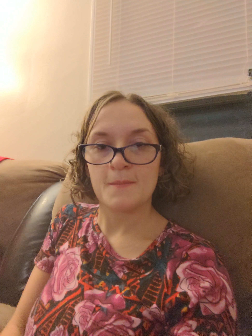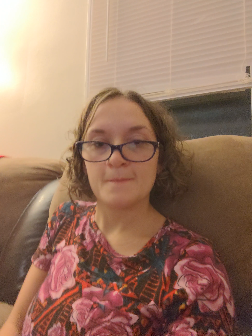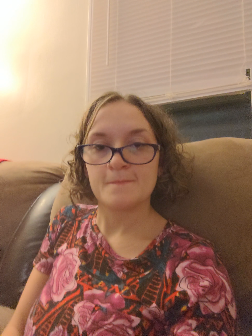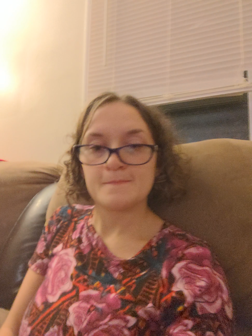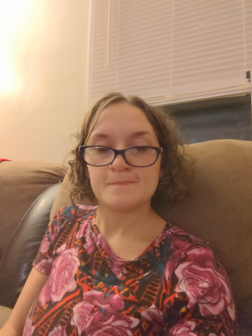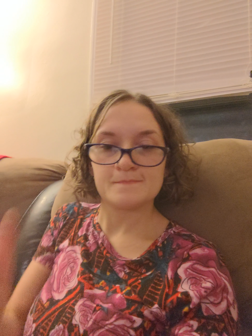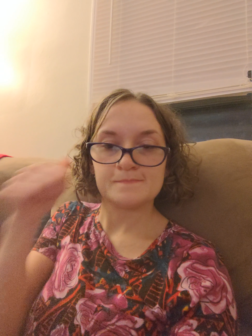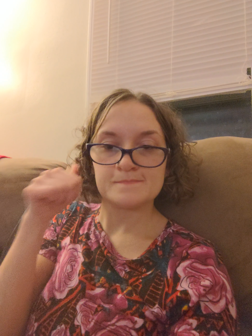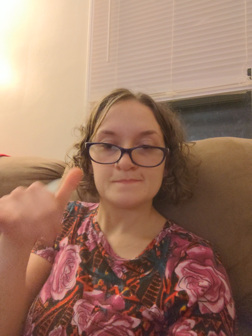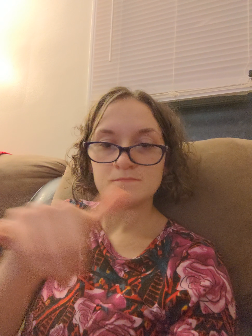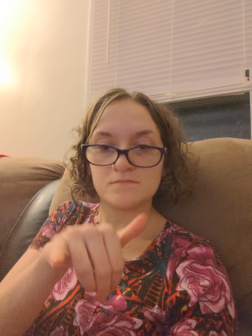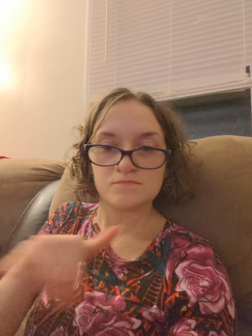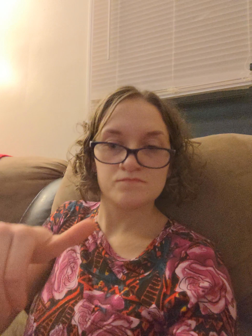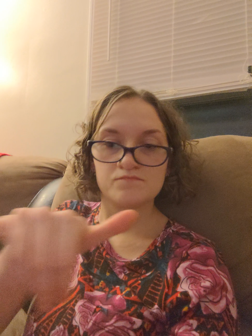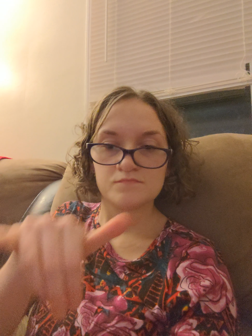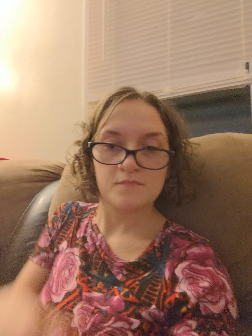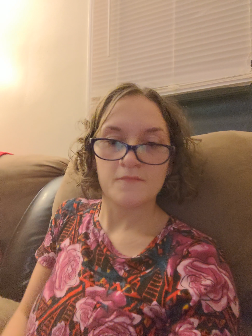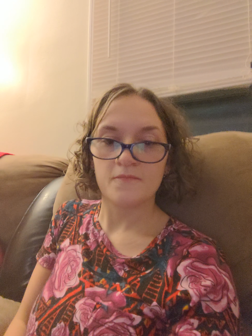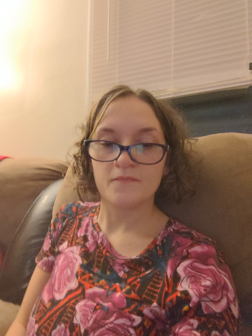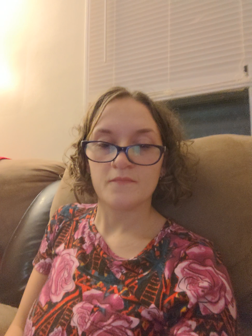backyard